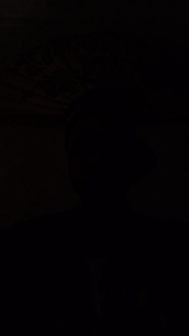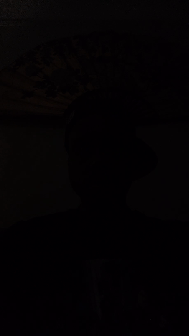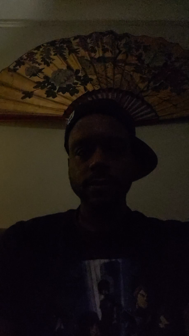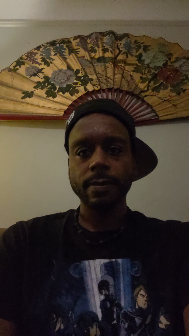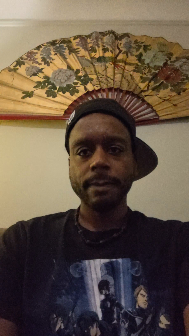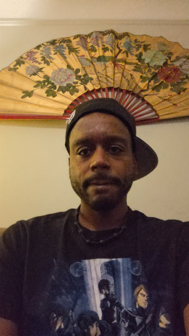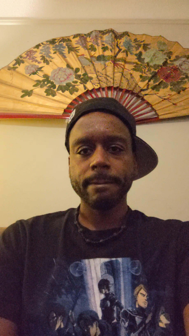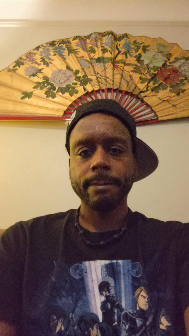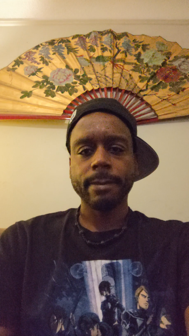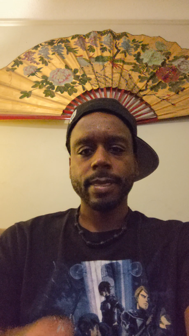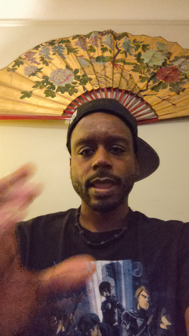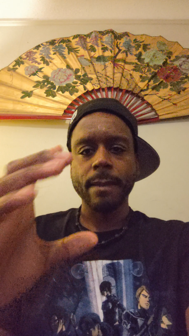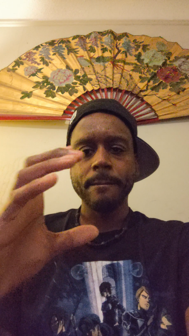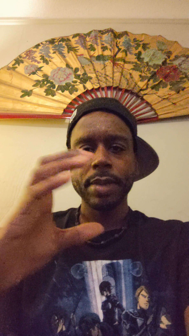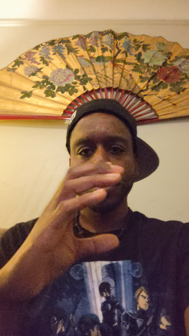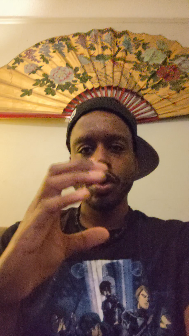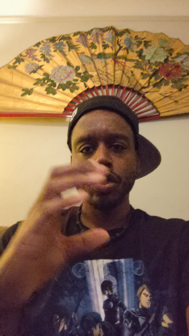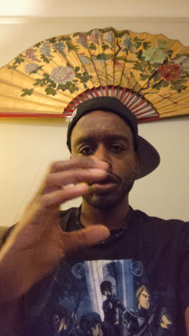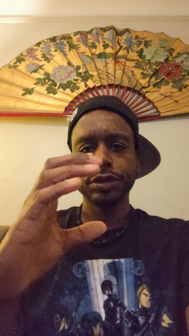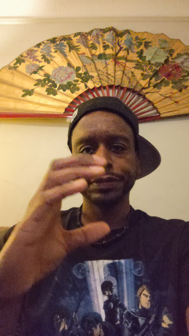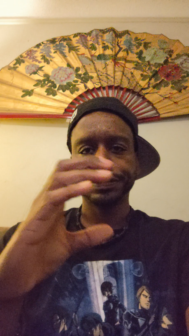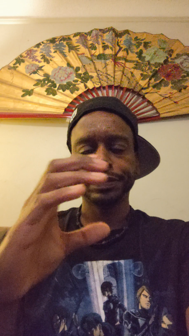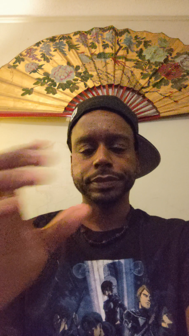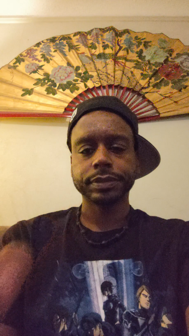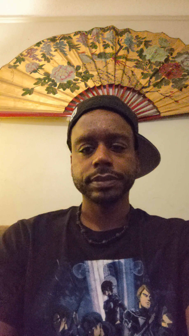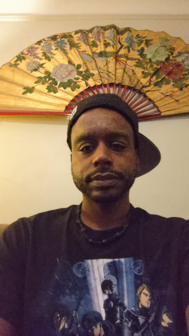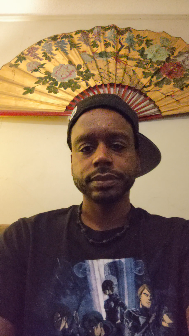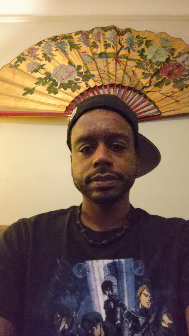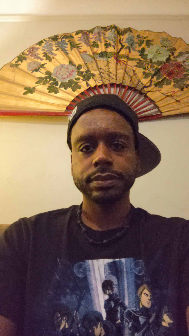ball